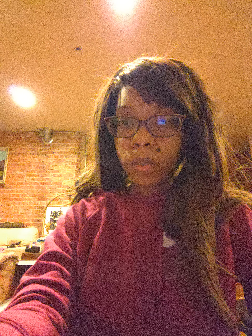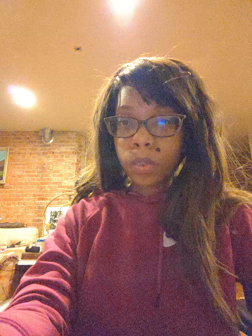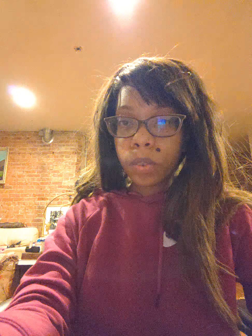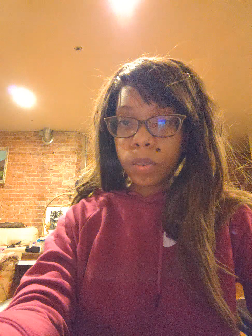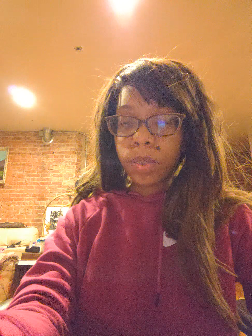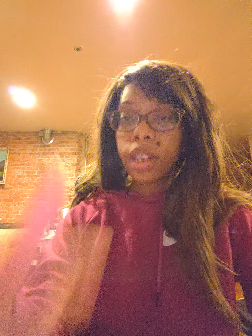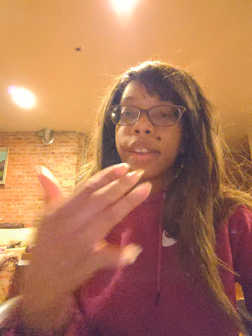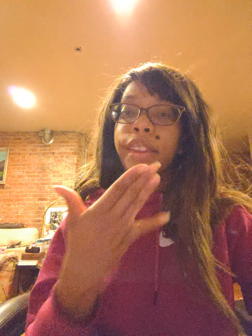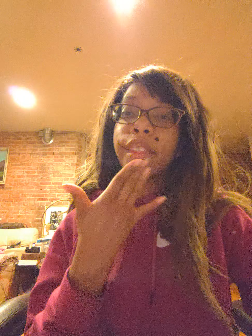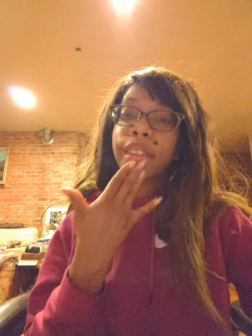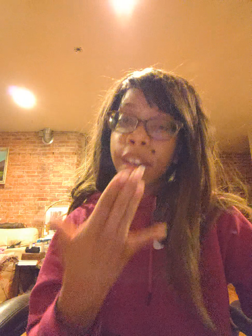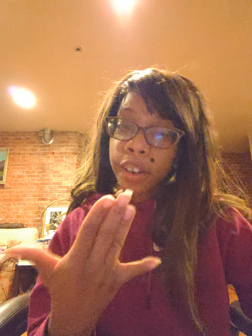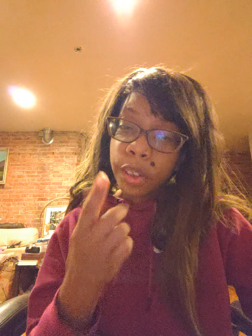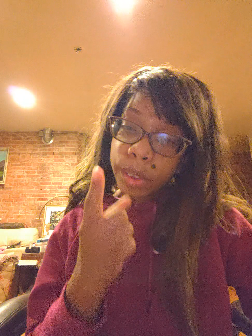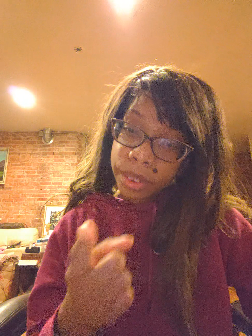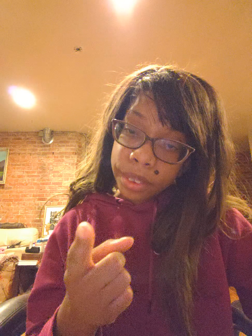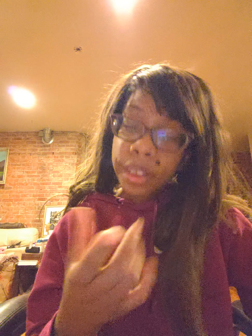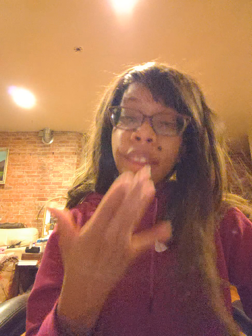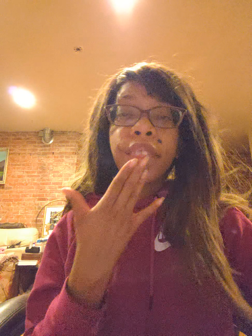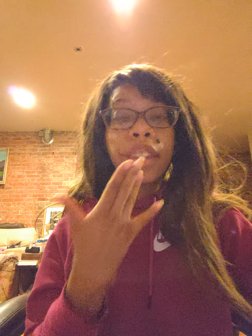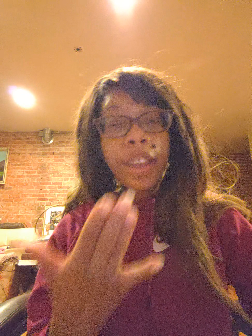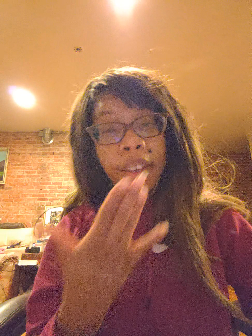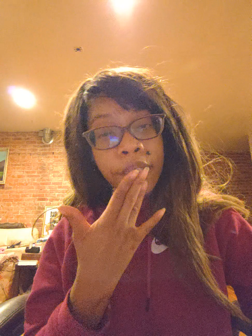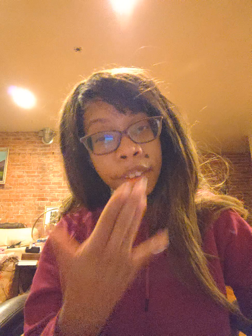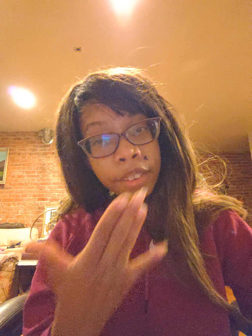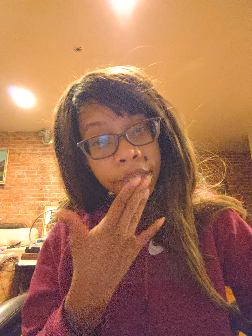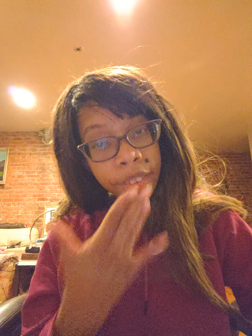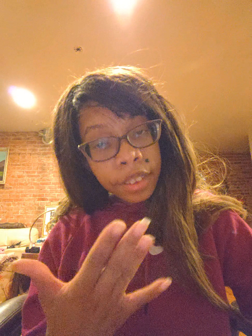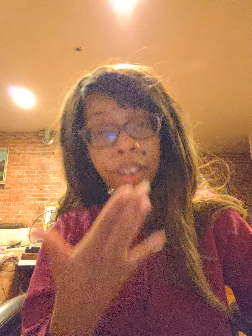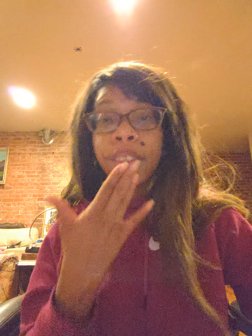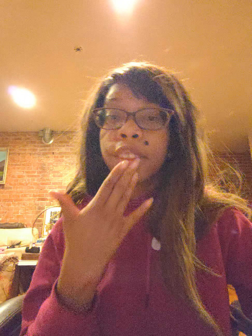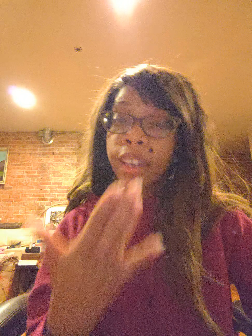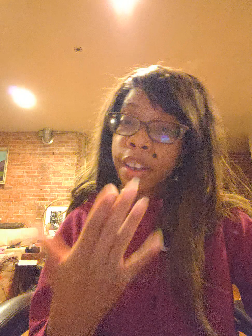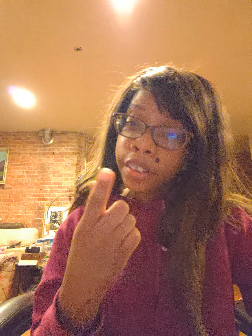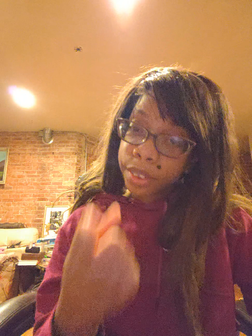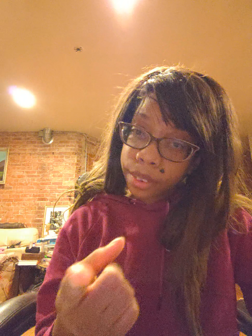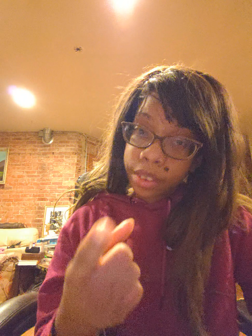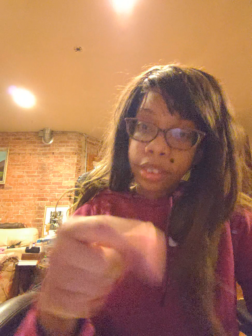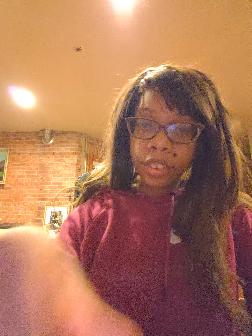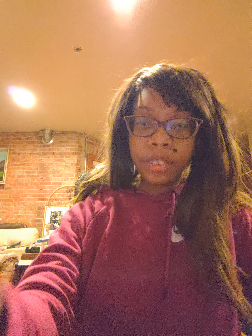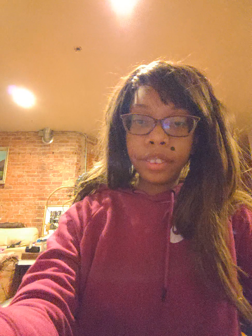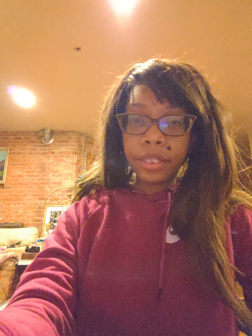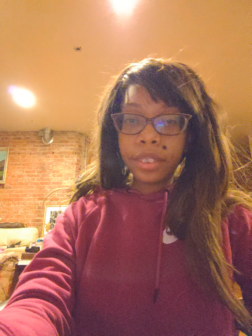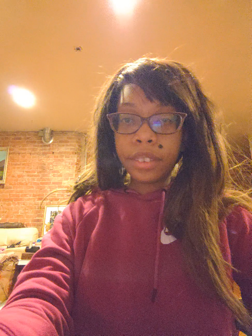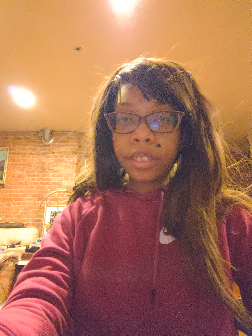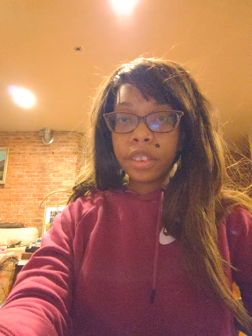thank you